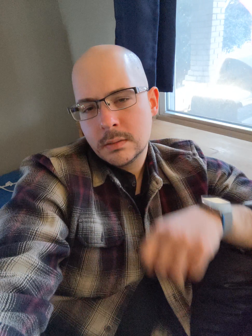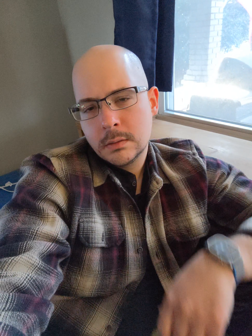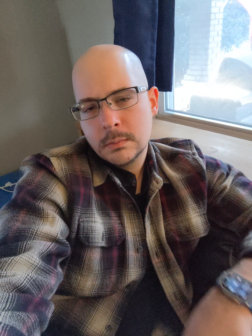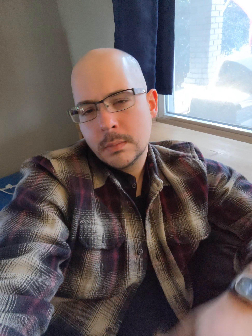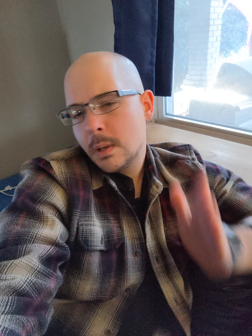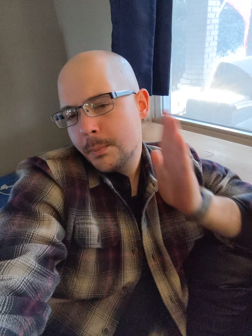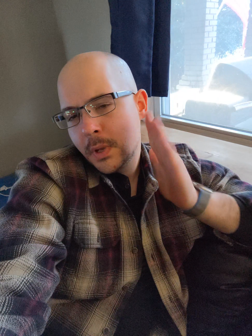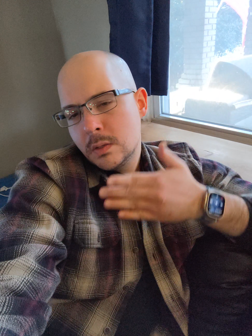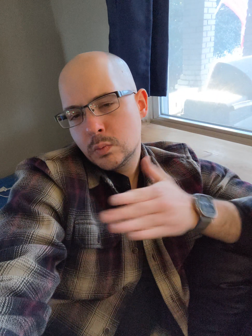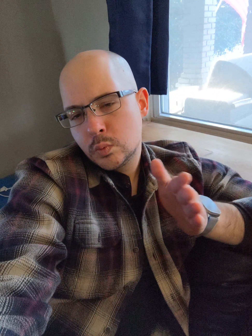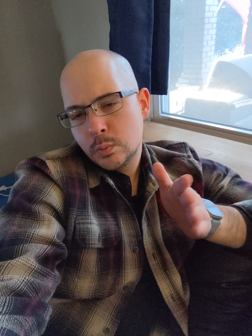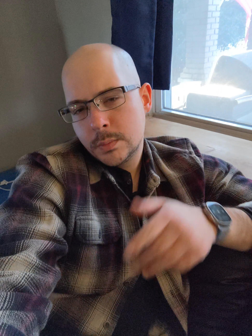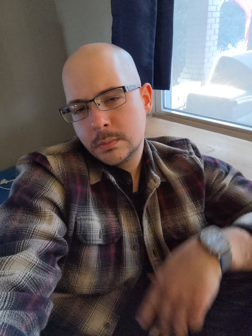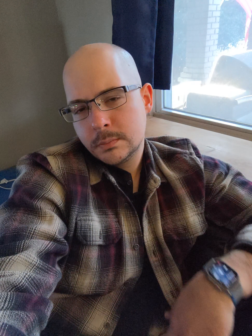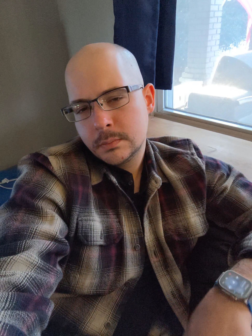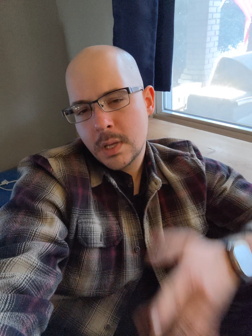bedroom